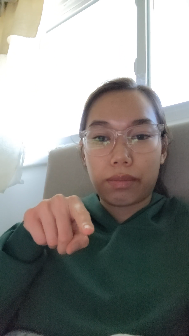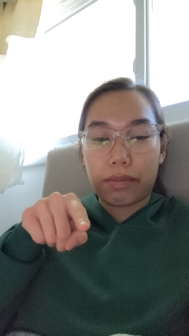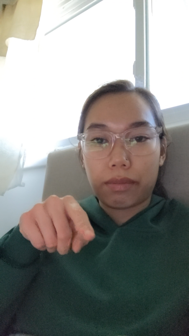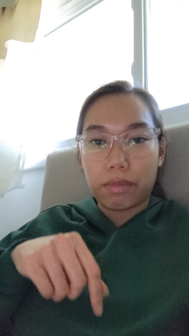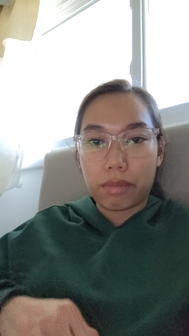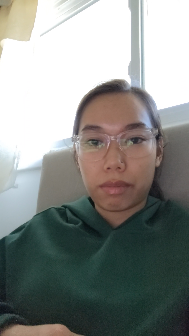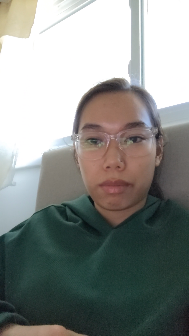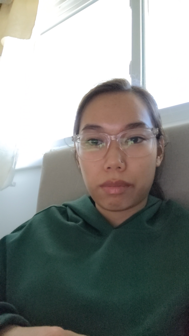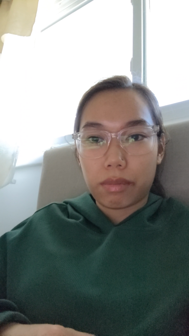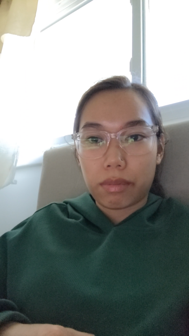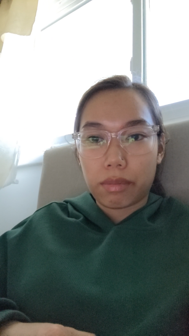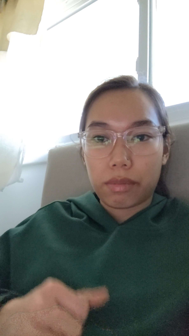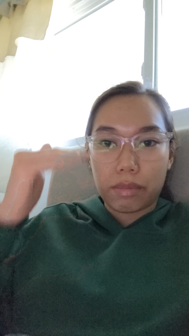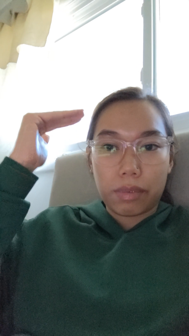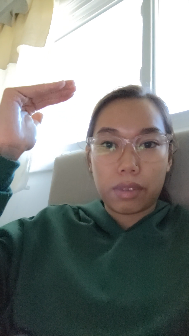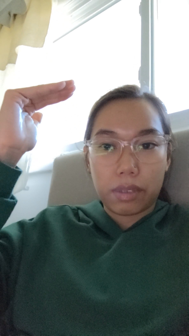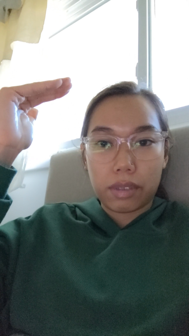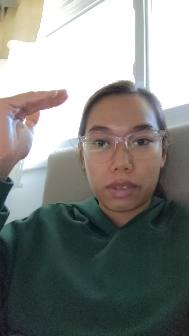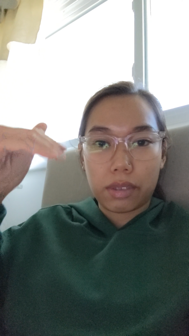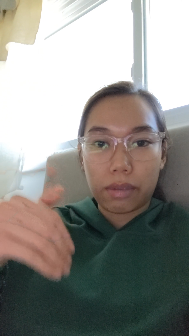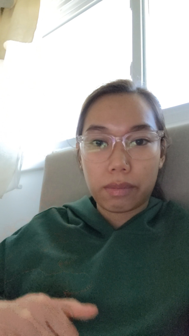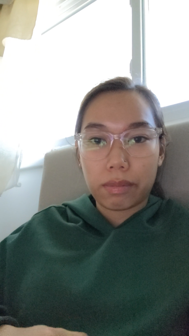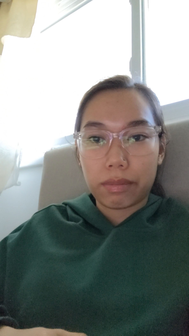big